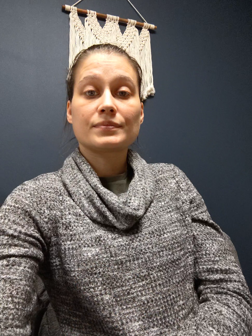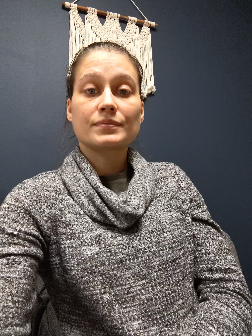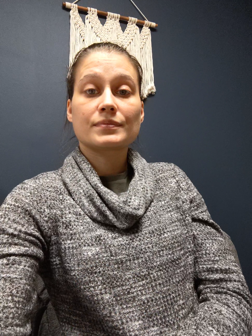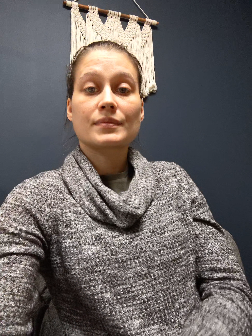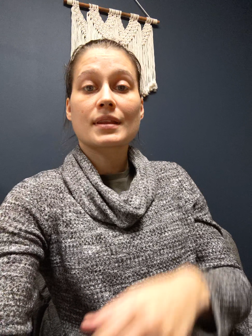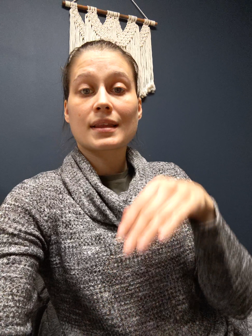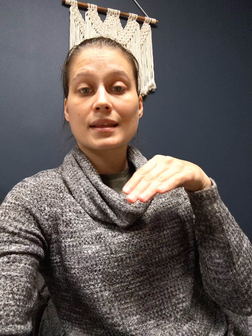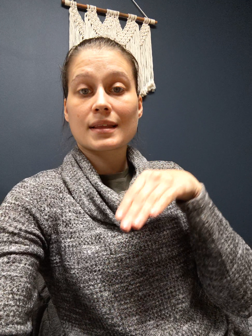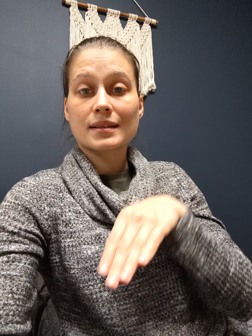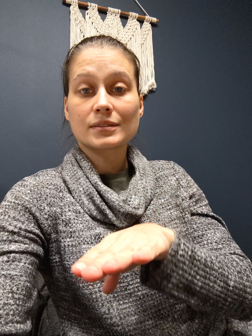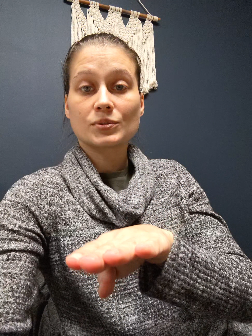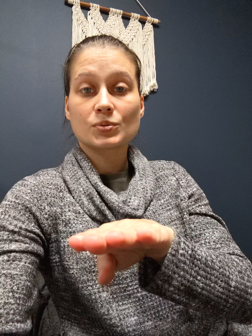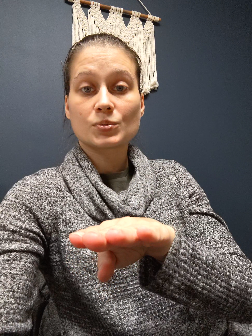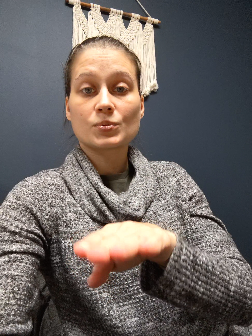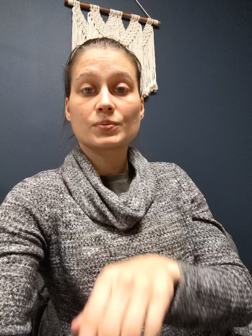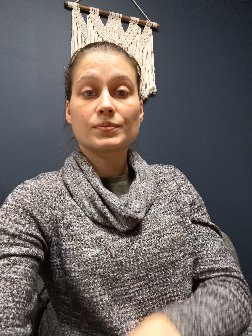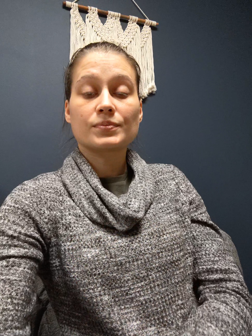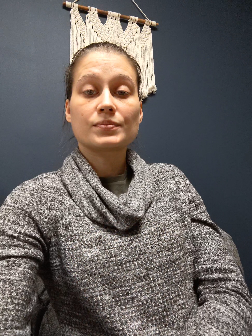into